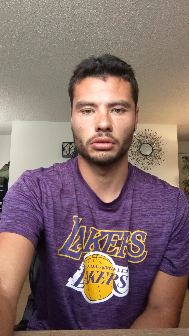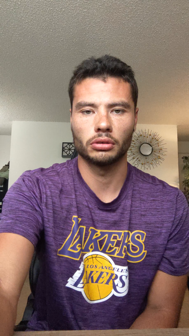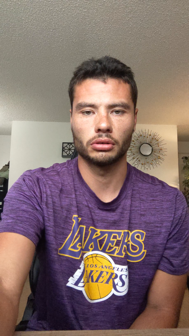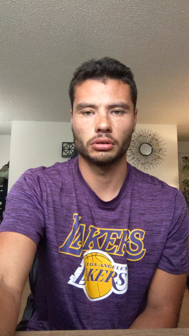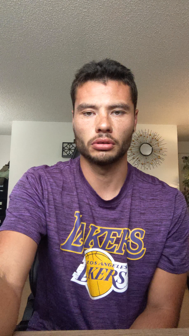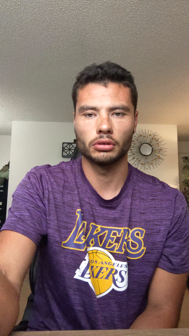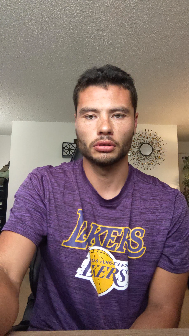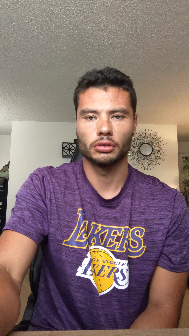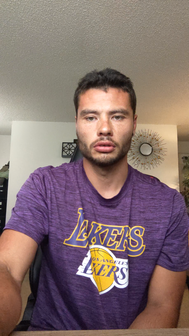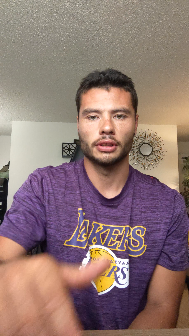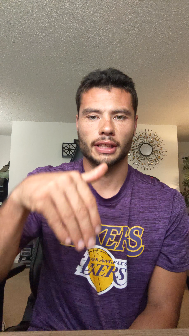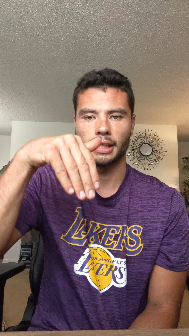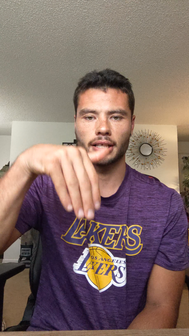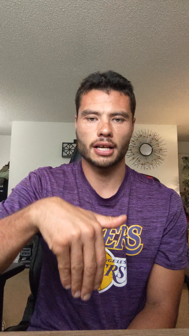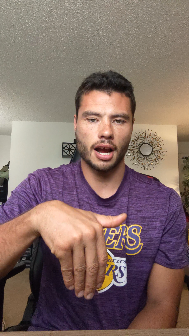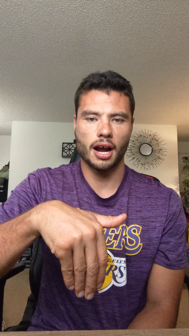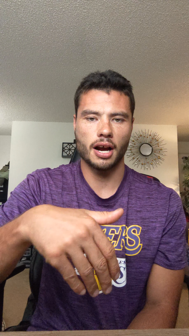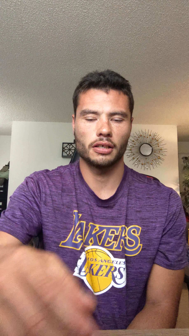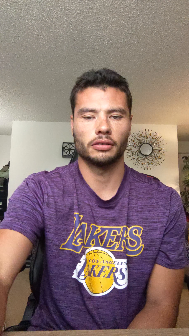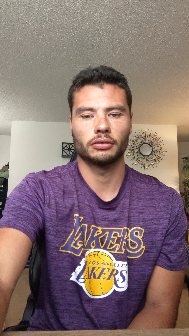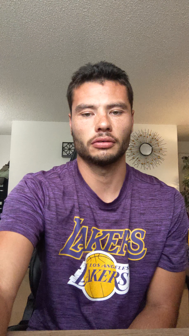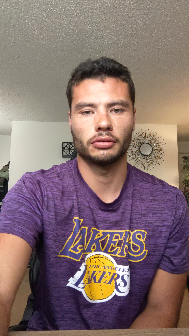night night